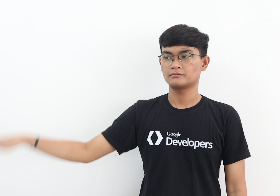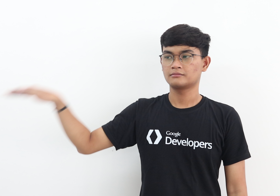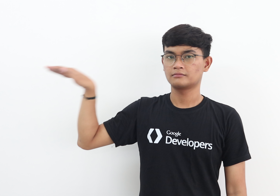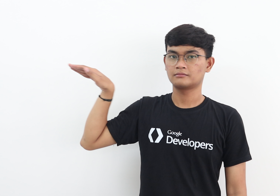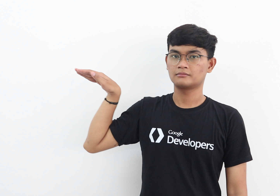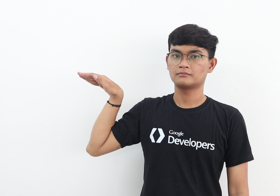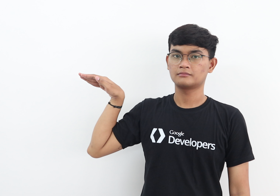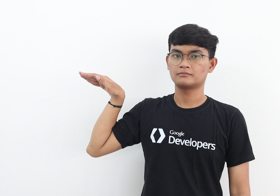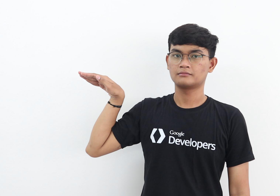Z